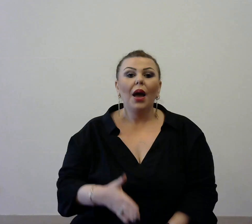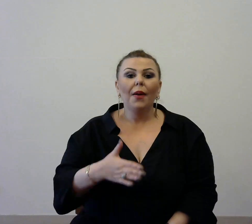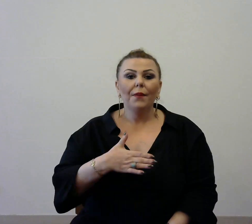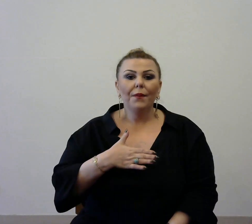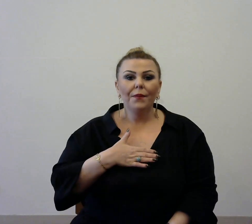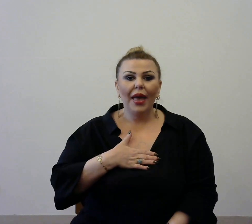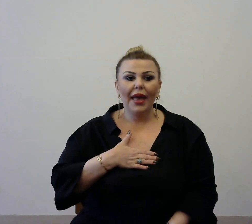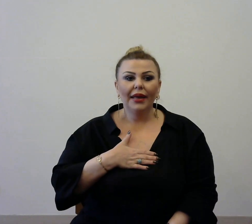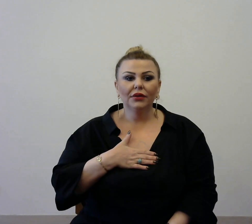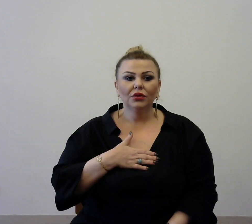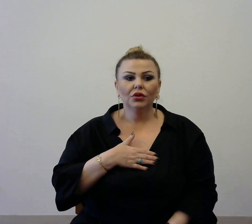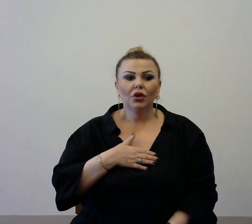mən